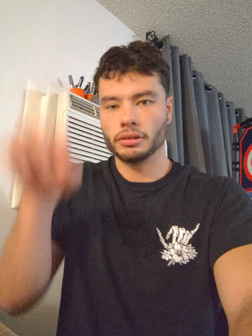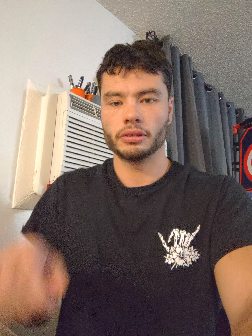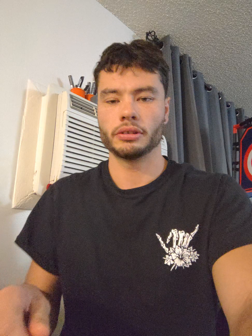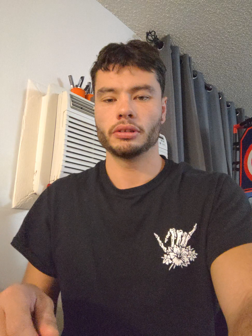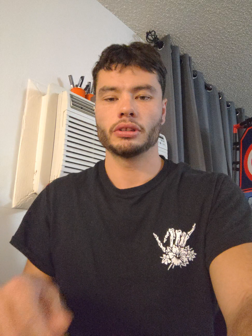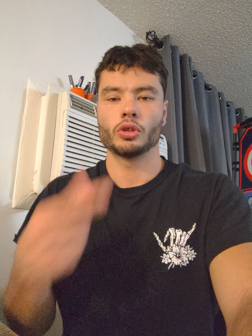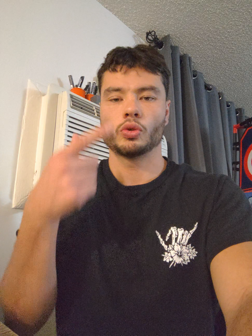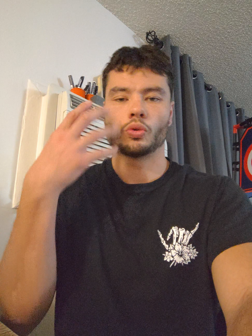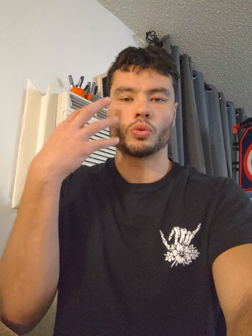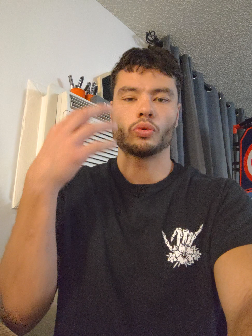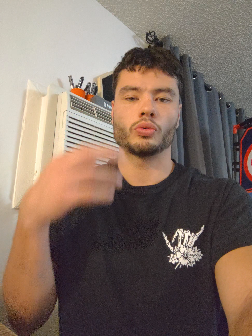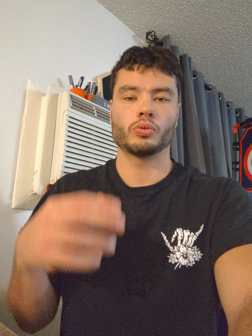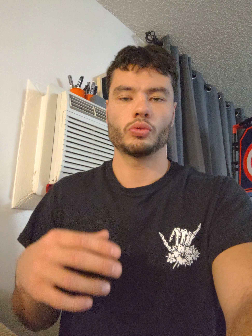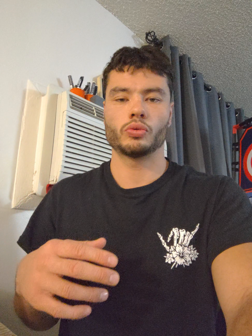go